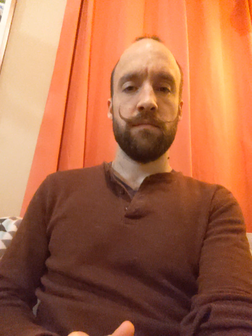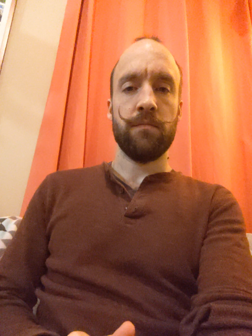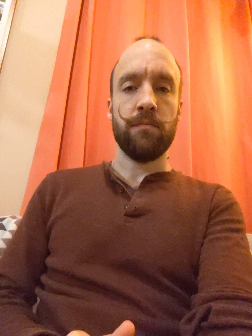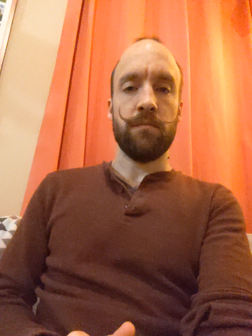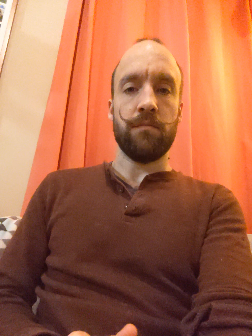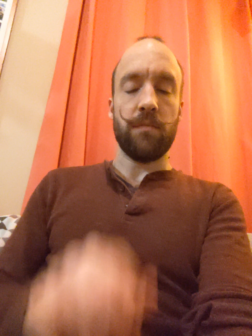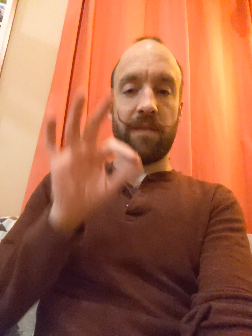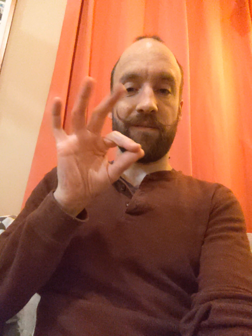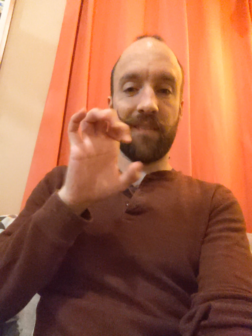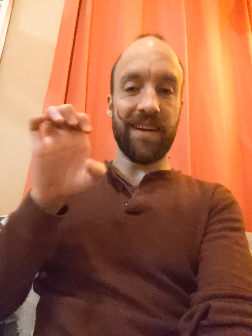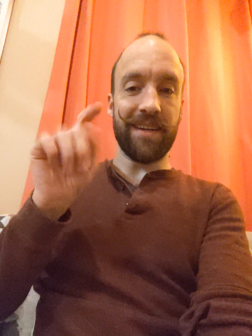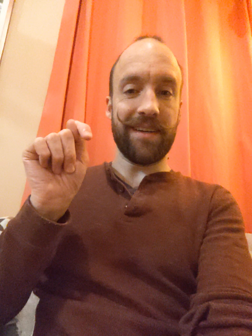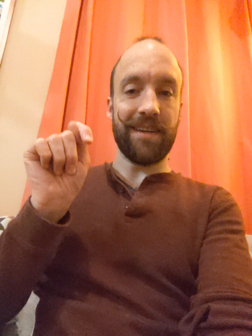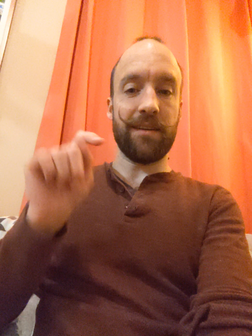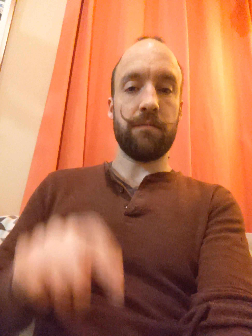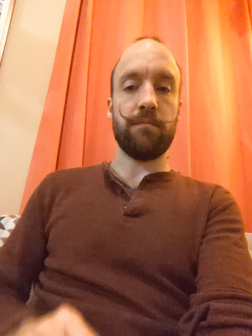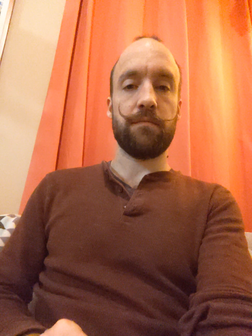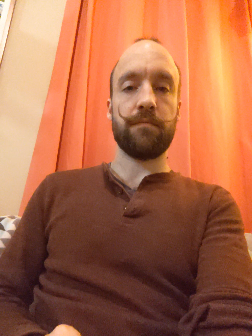feet